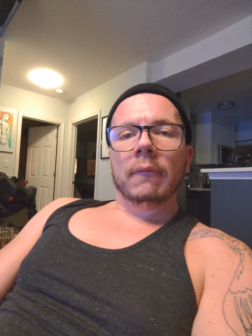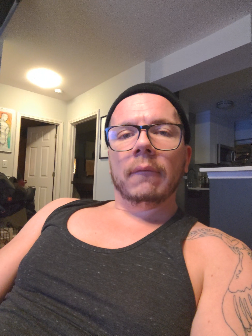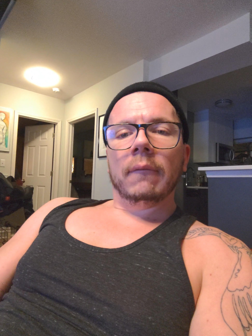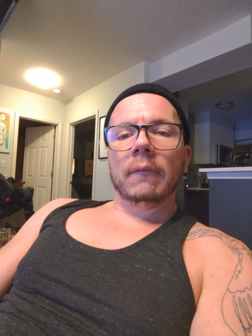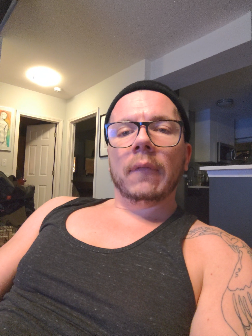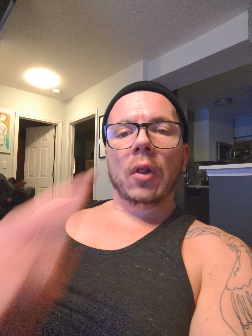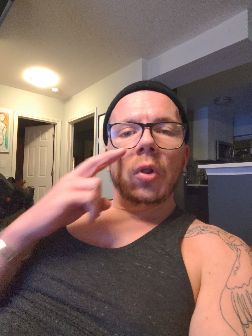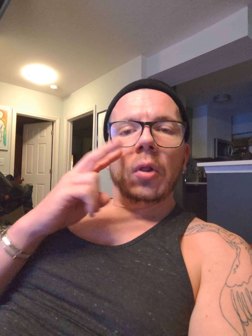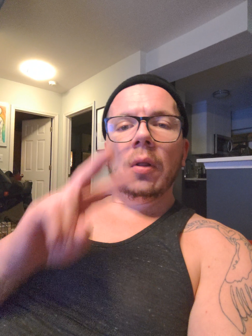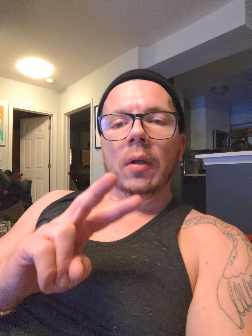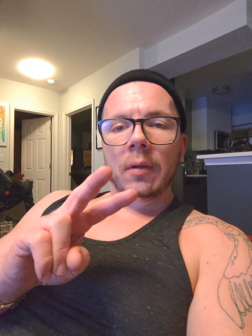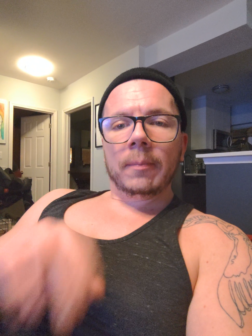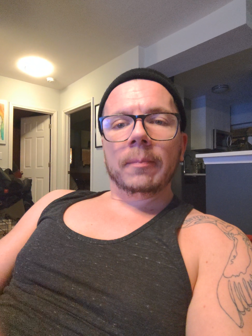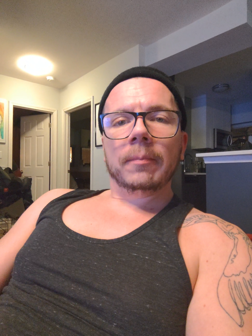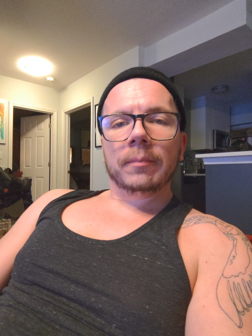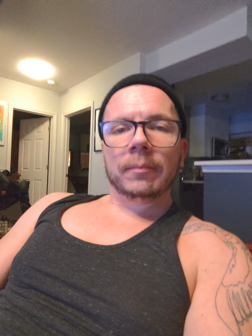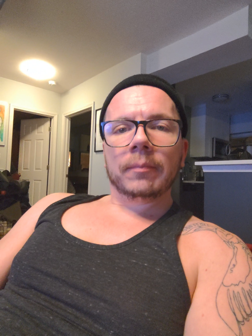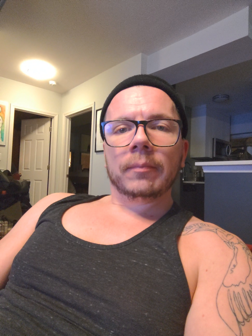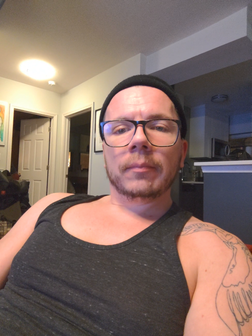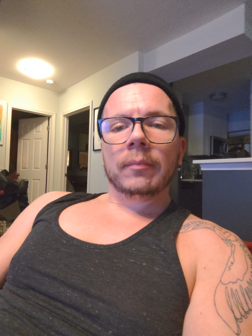look